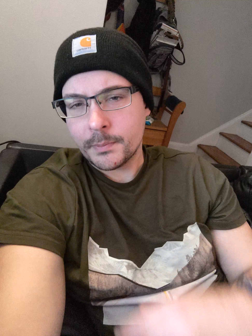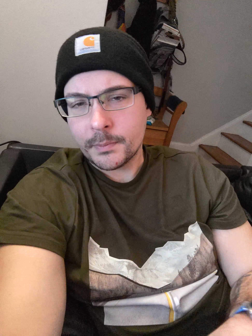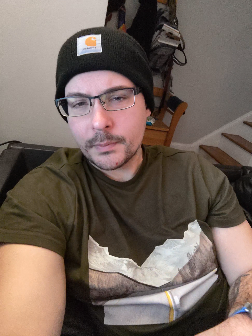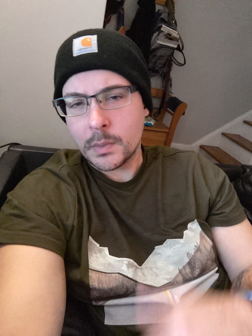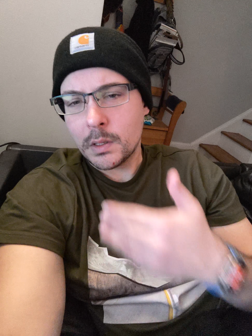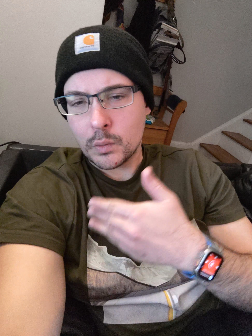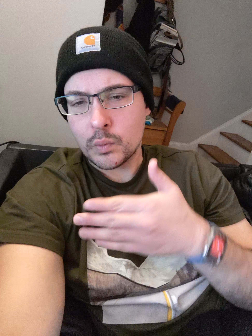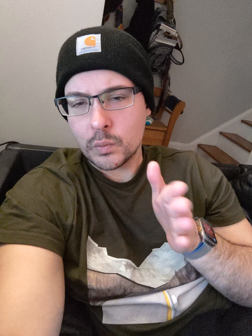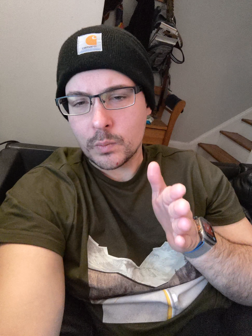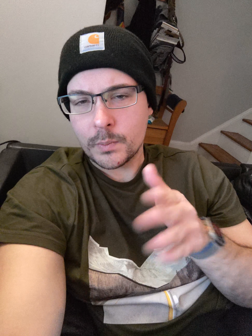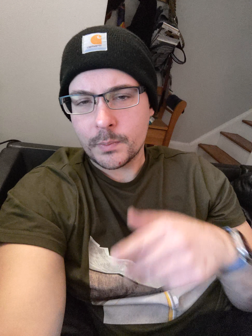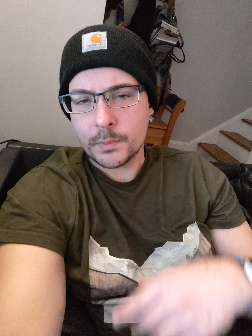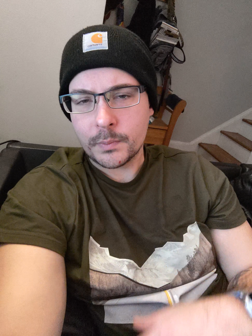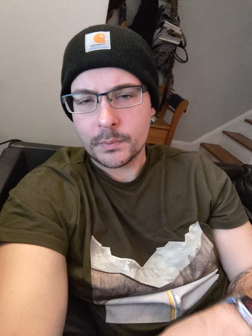room